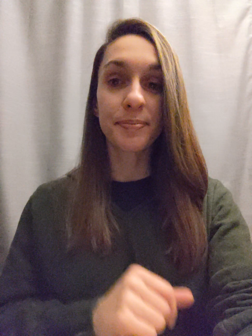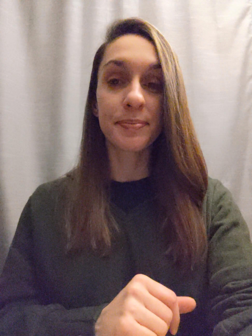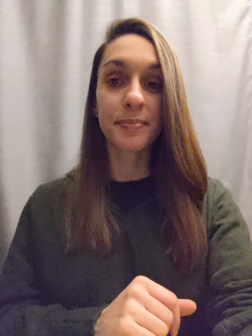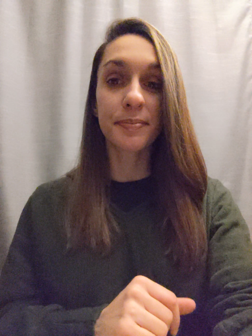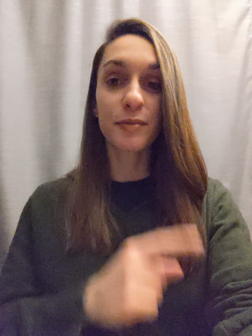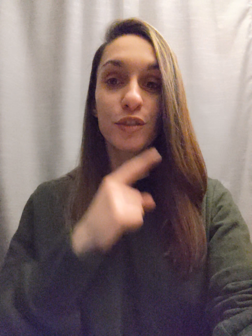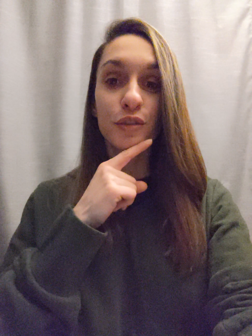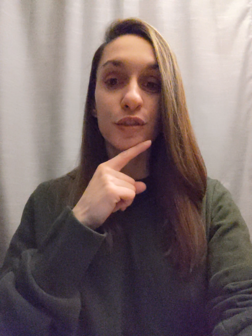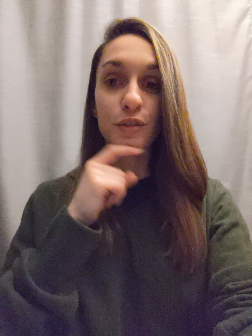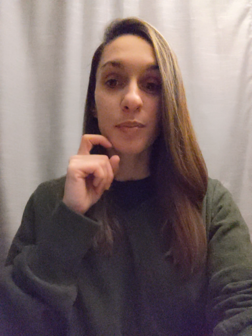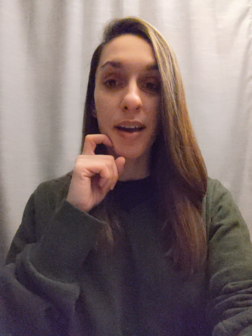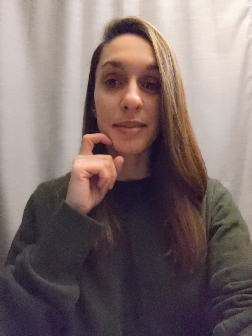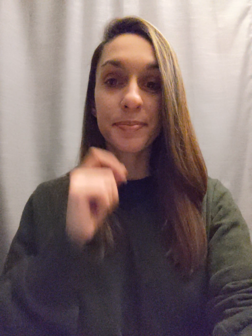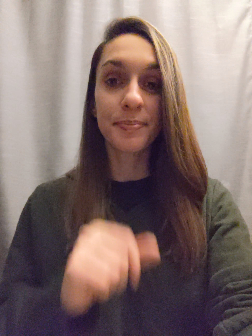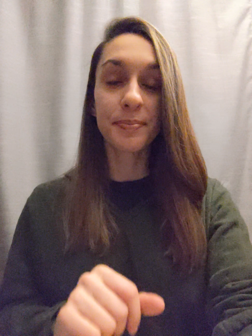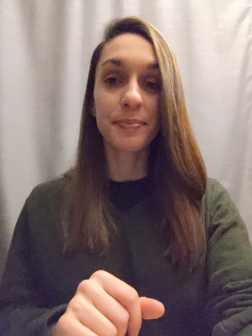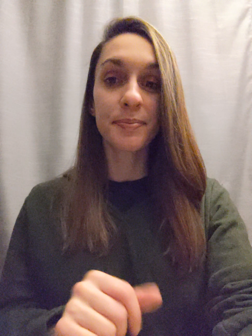dry